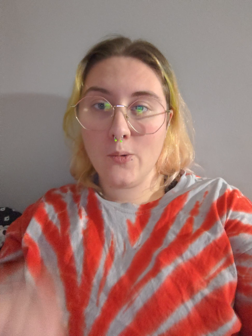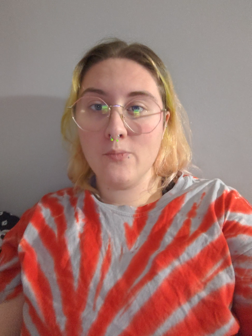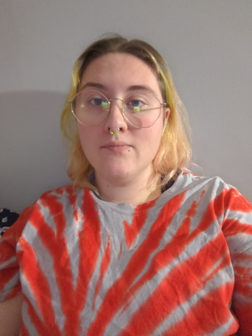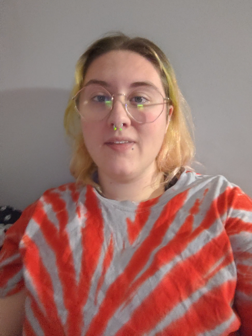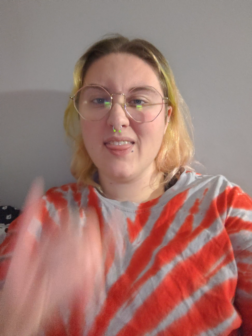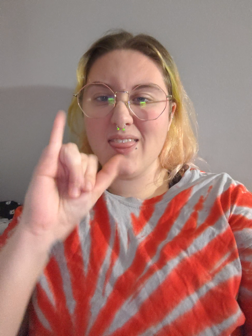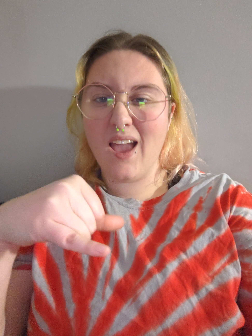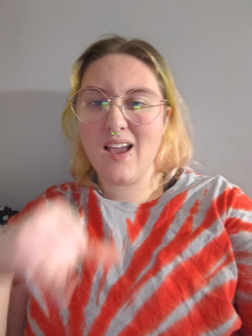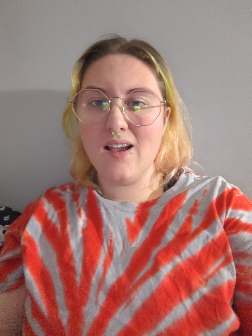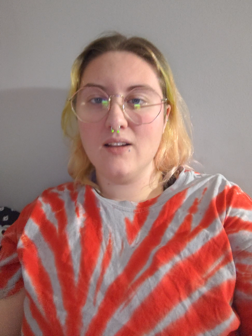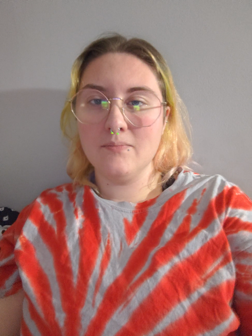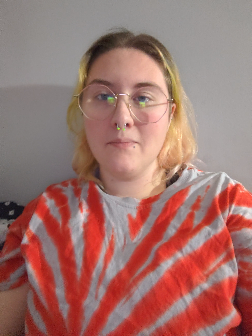that